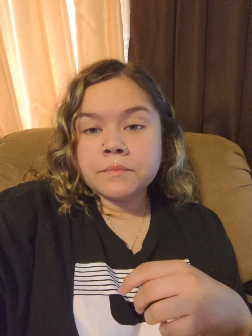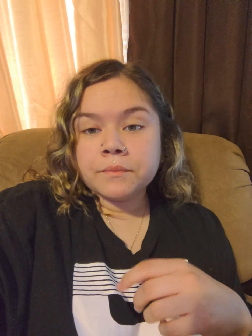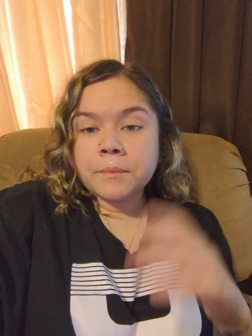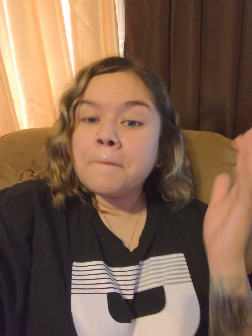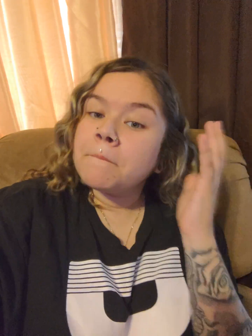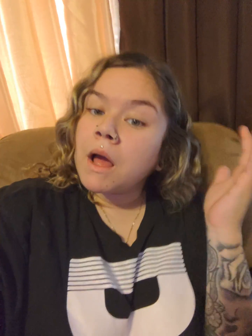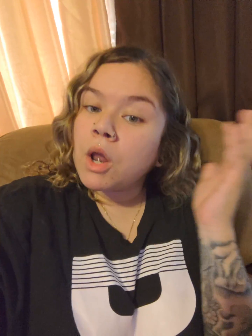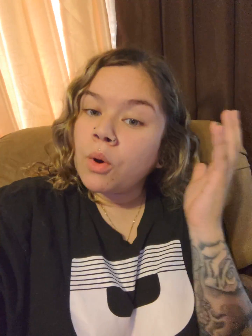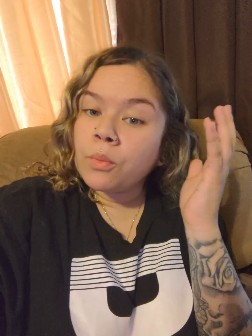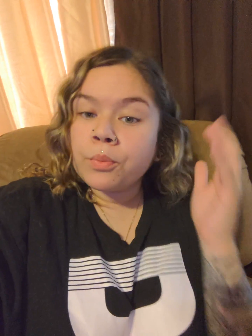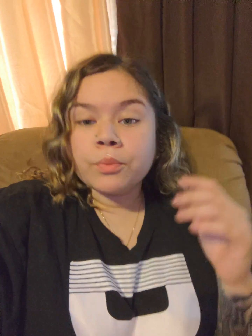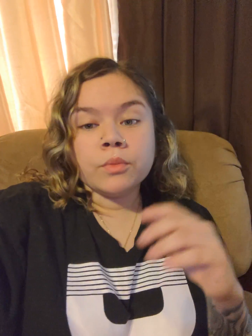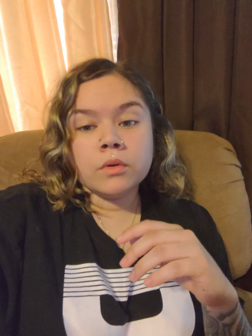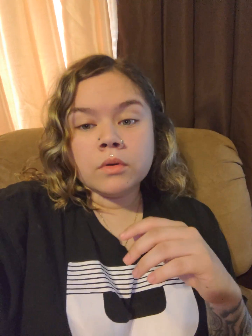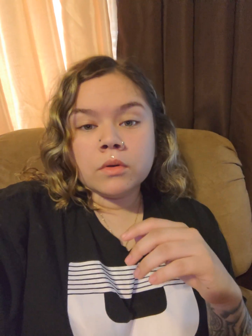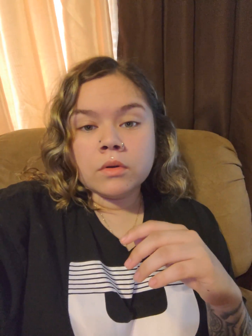pillow